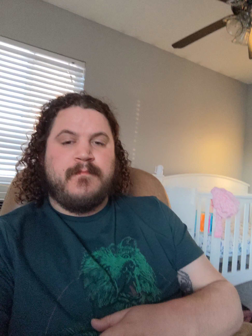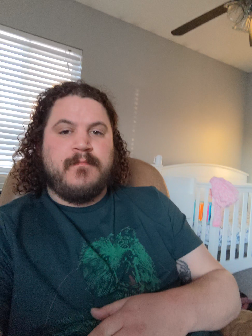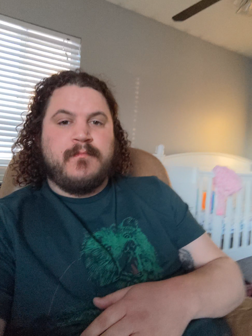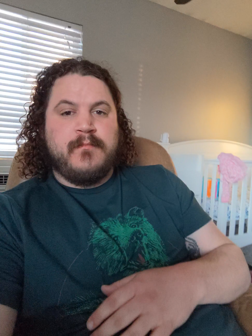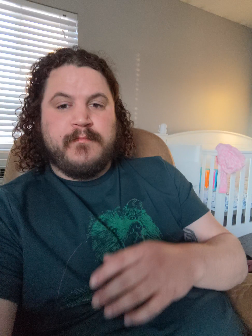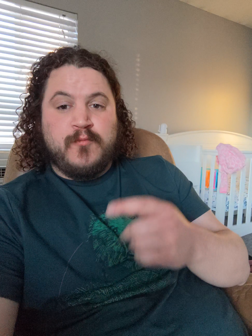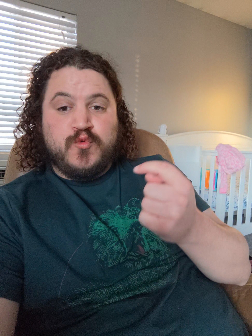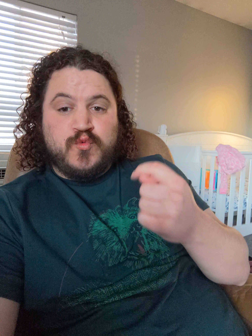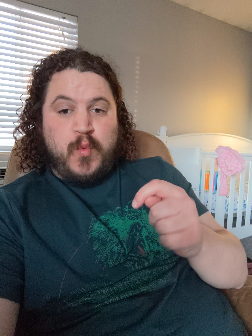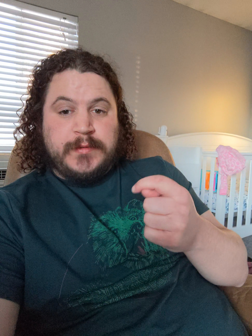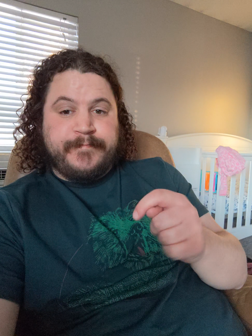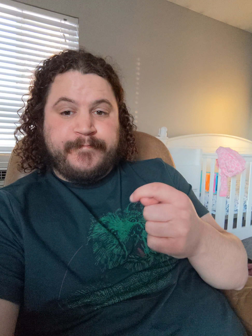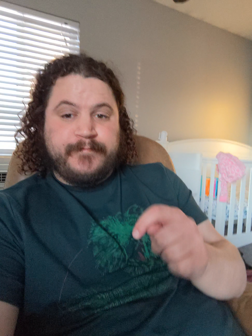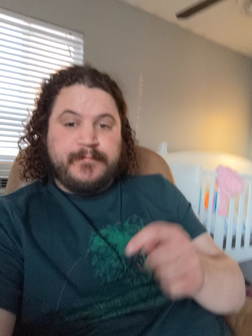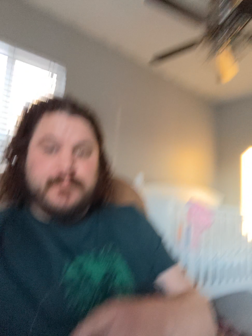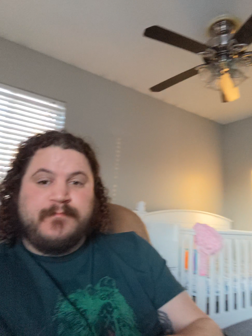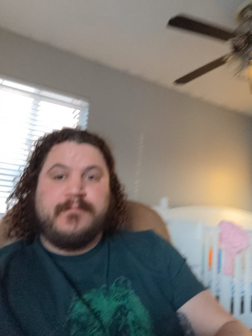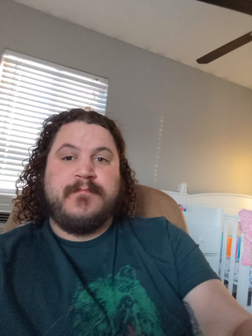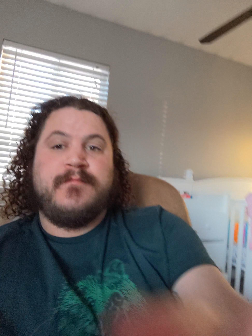toy